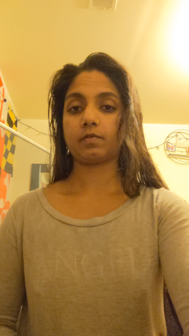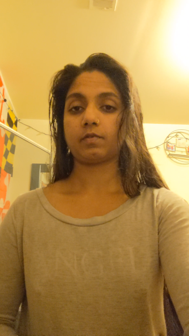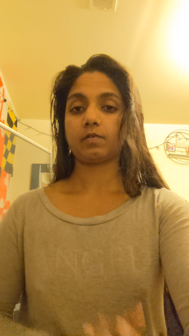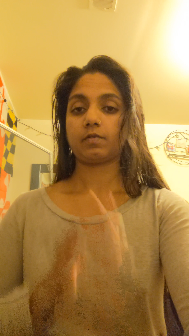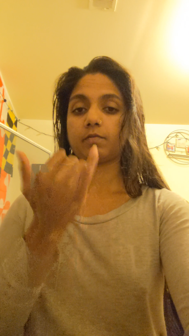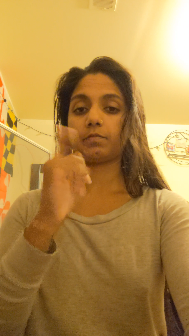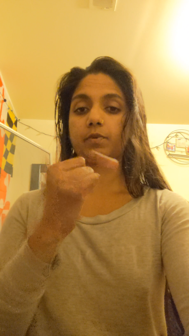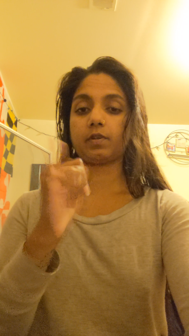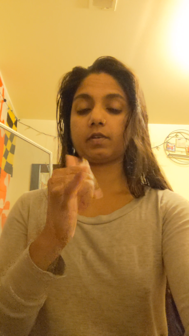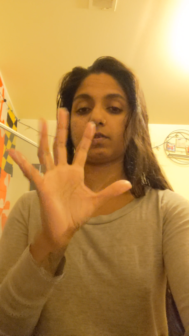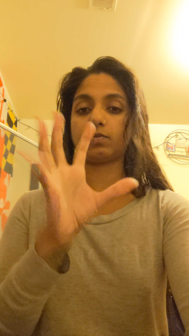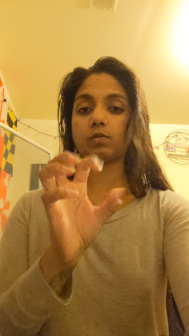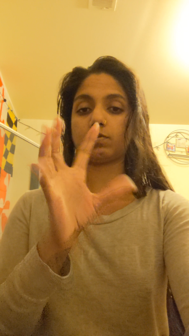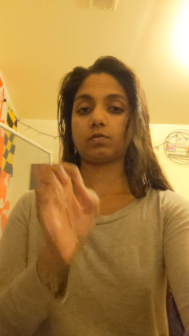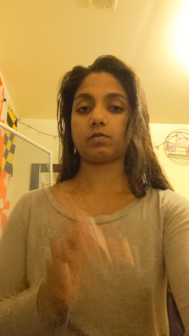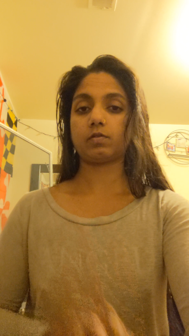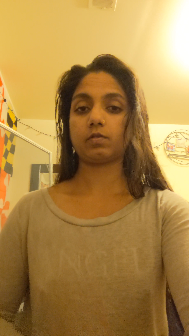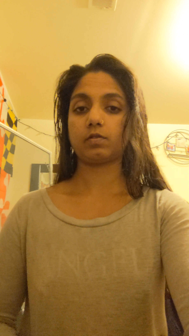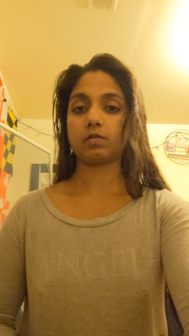play dough